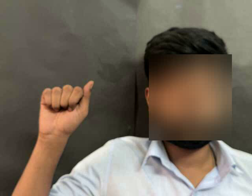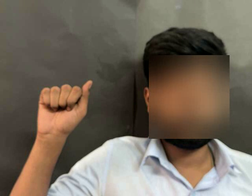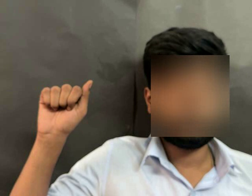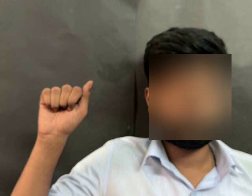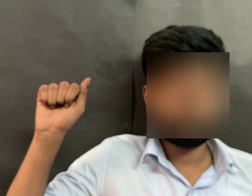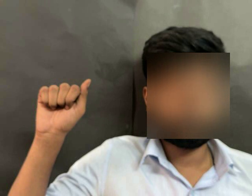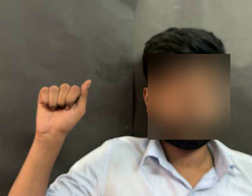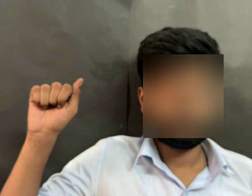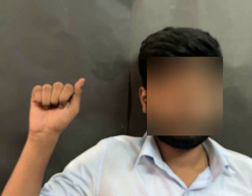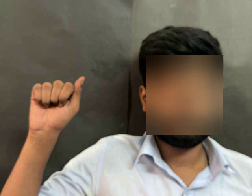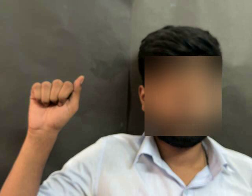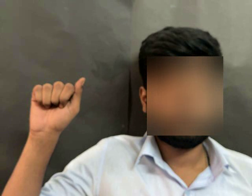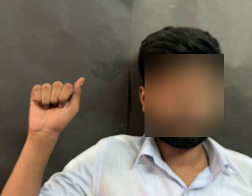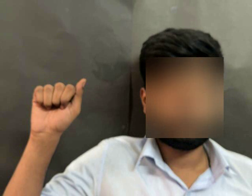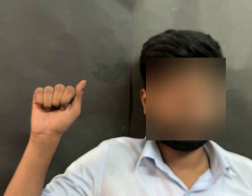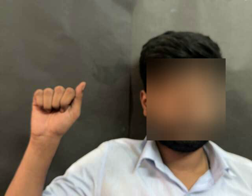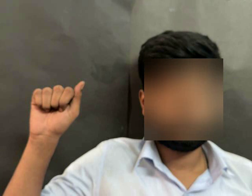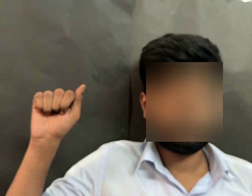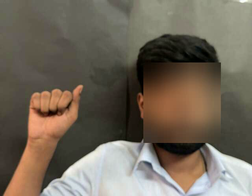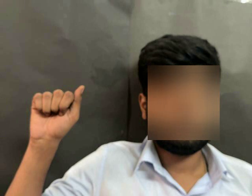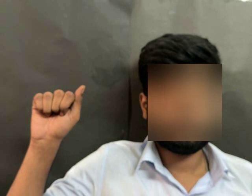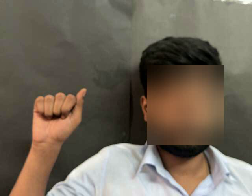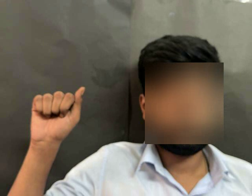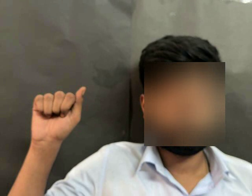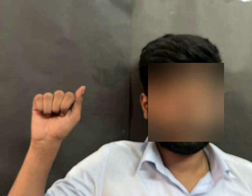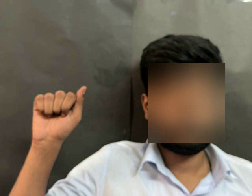A